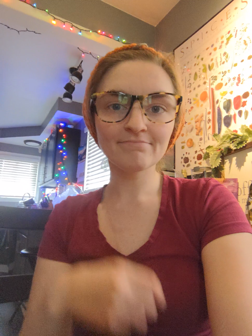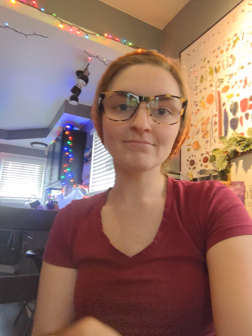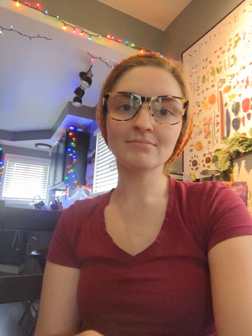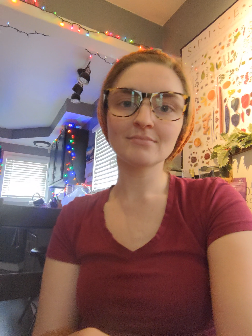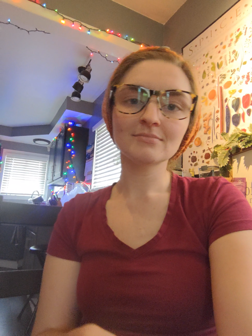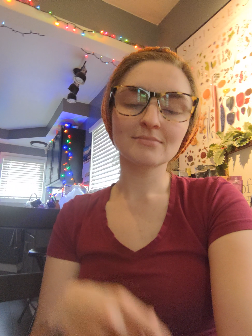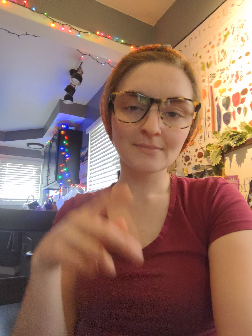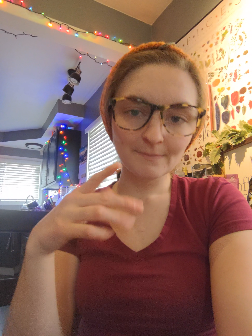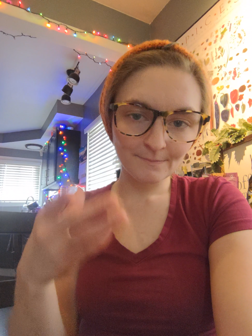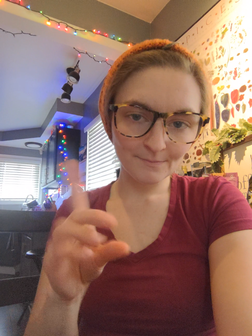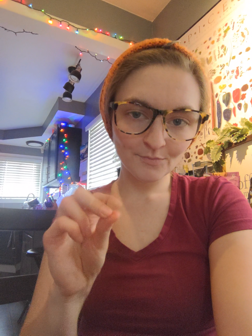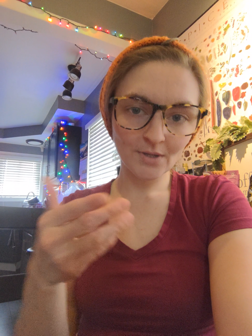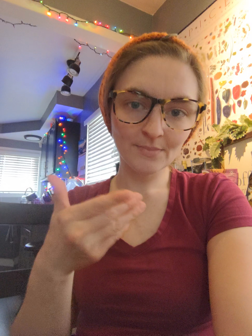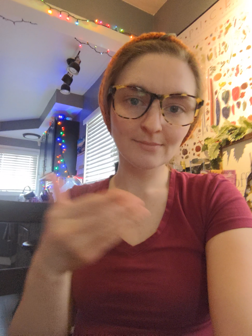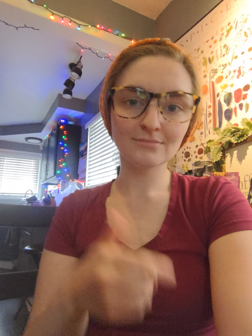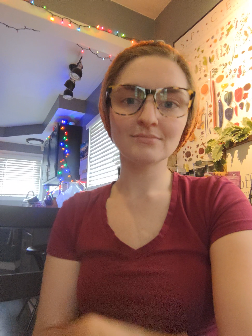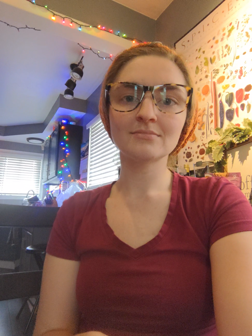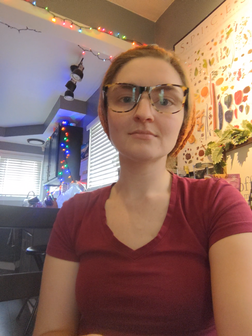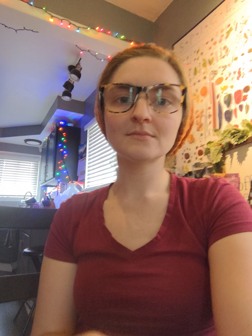puppy